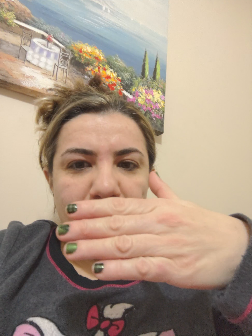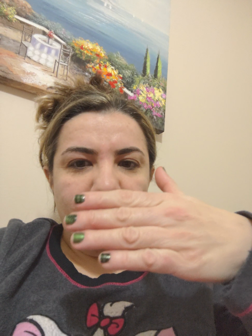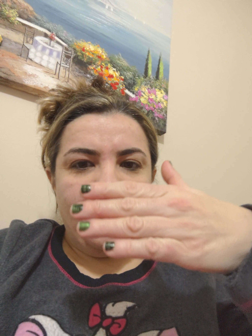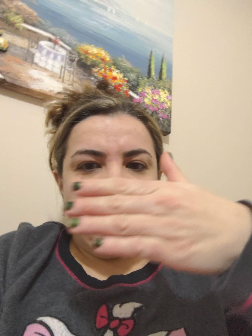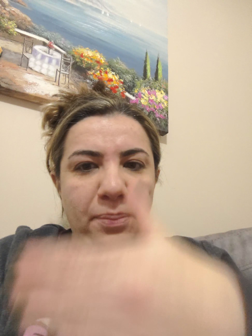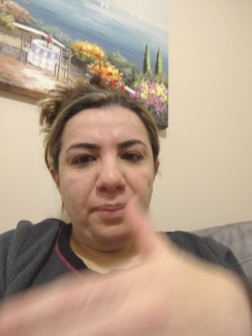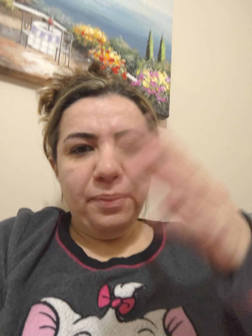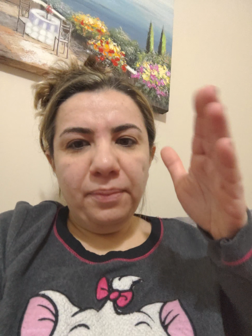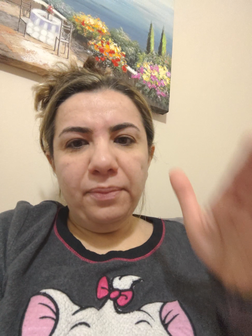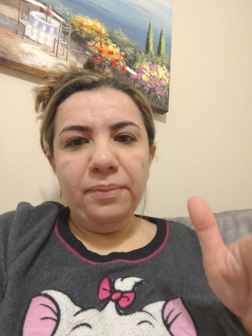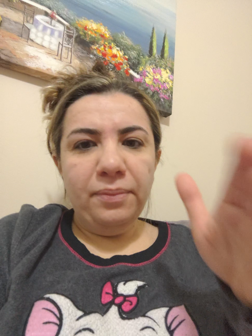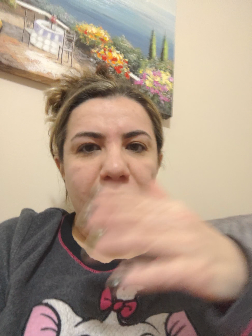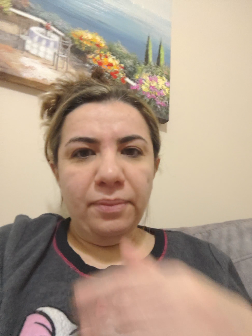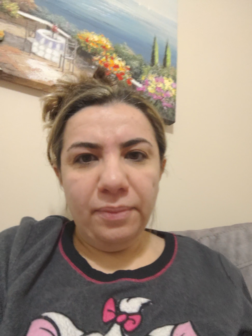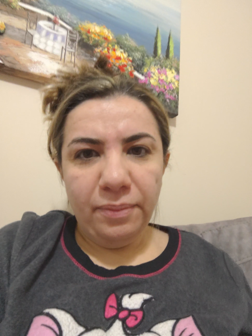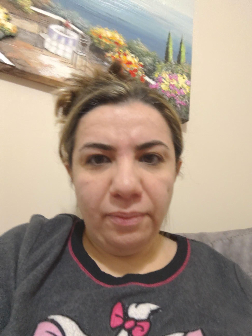room